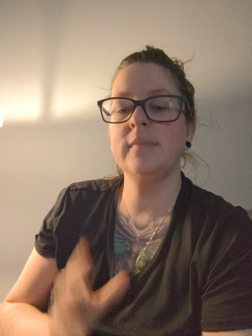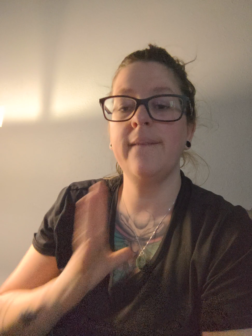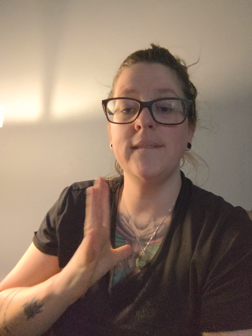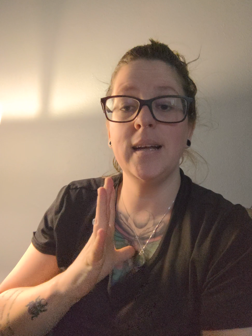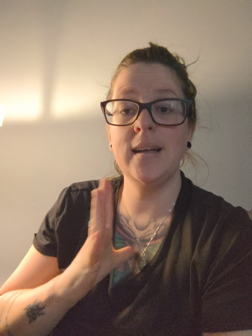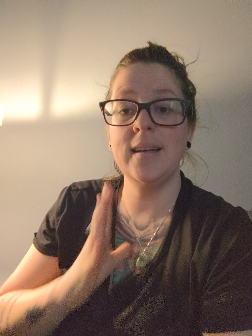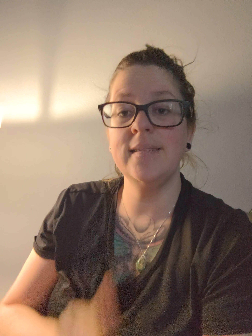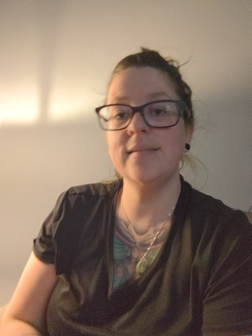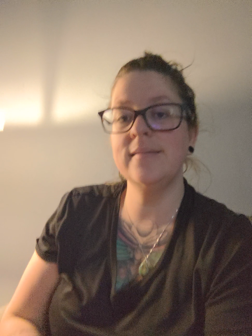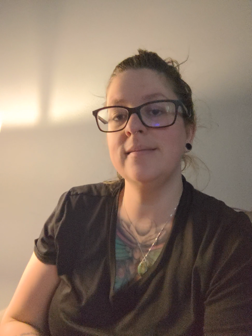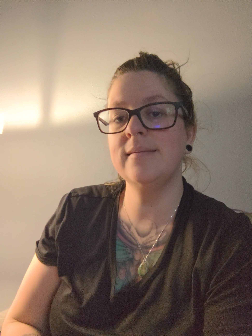fine